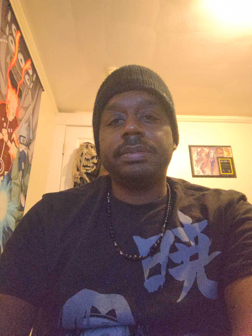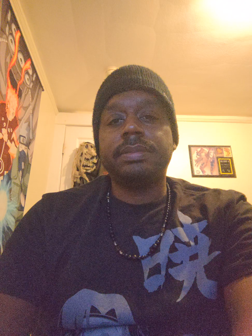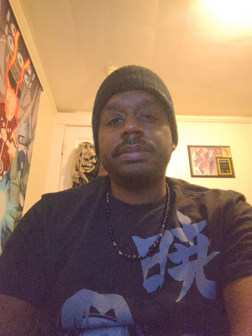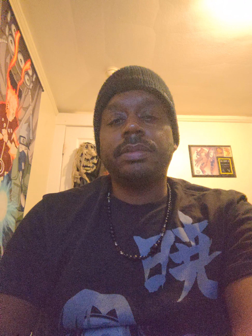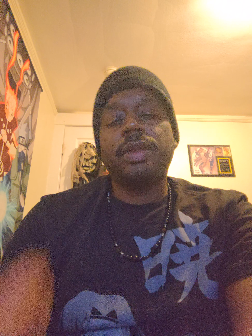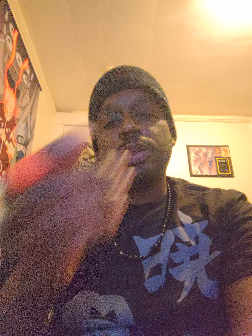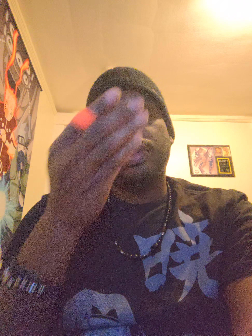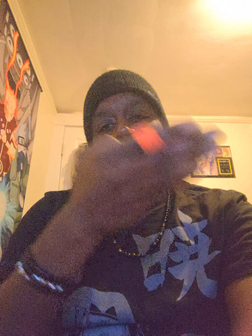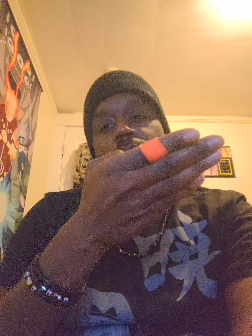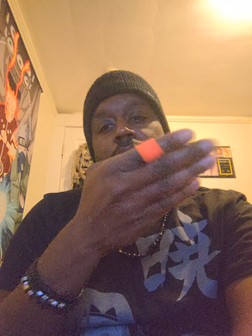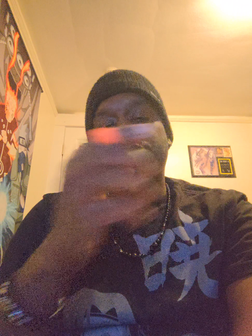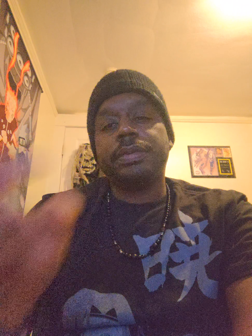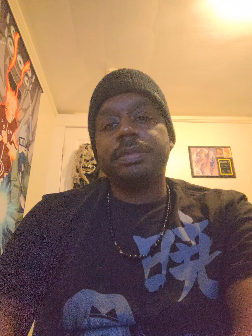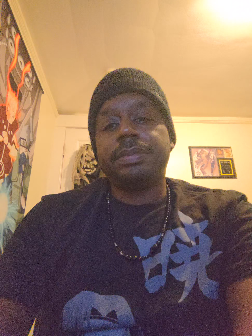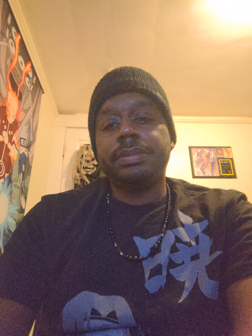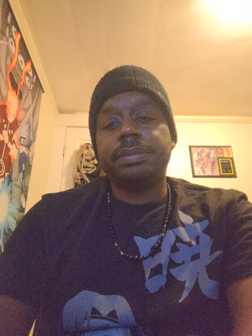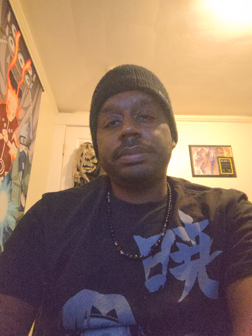there